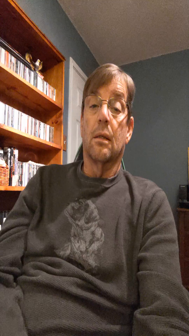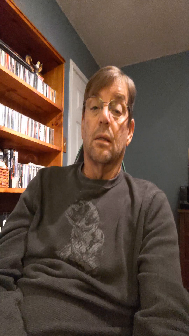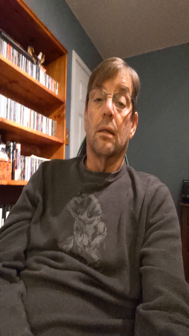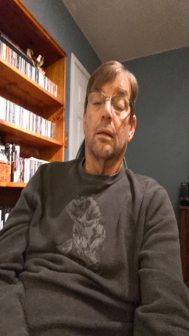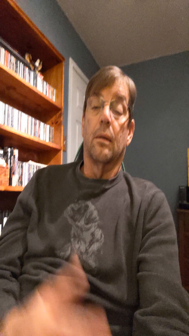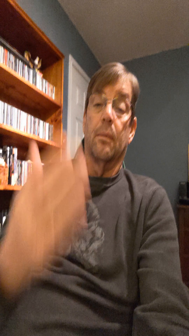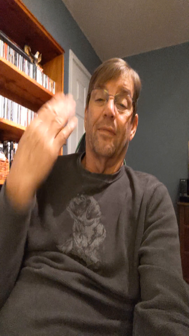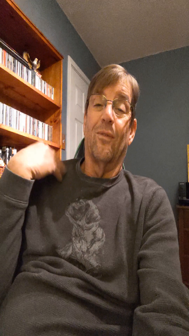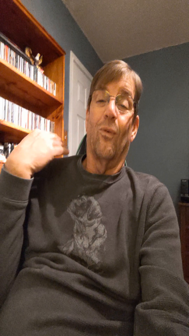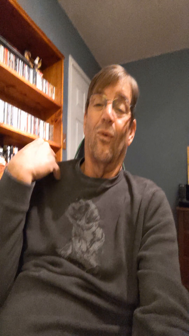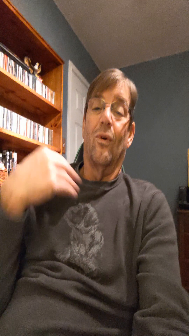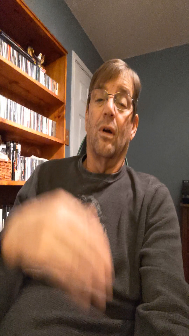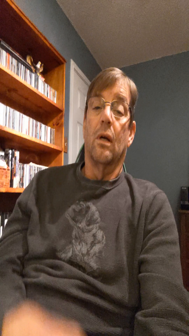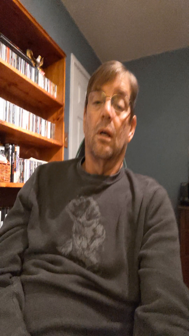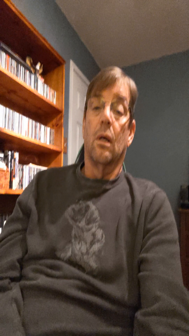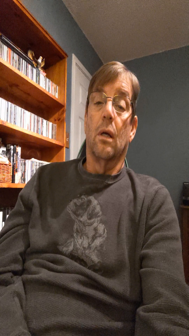before